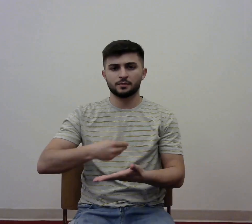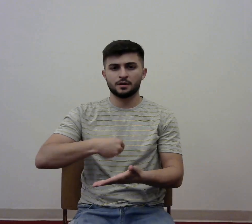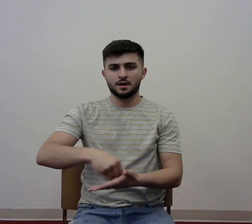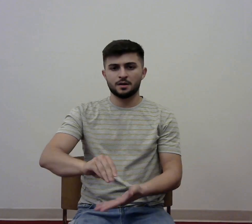almaq